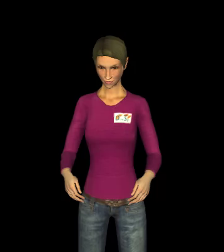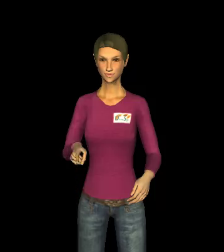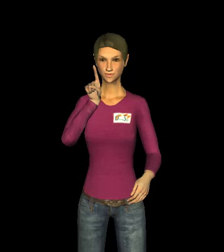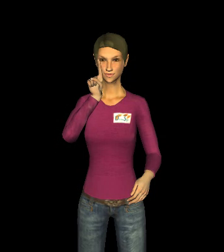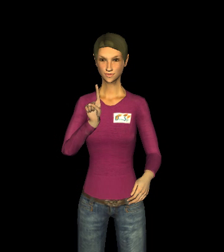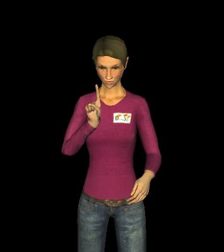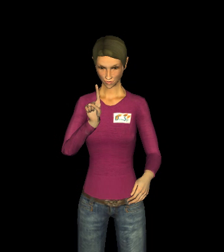امرأة